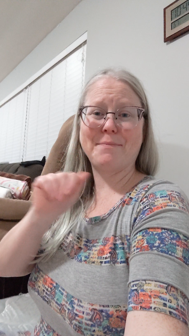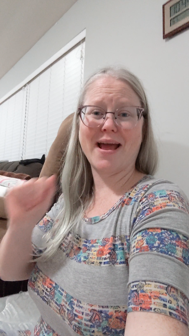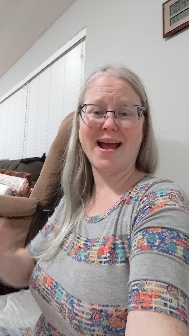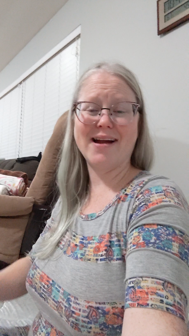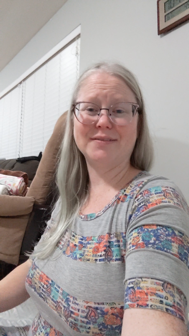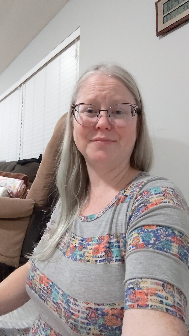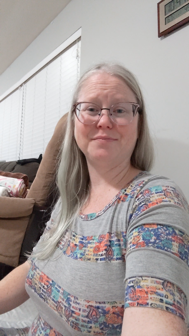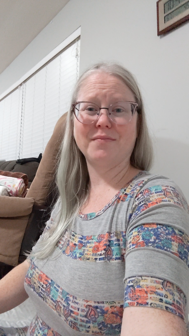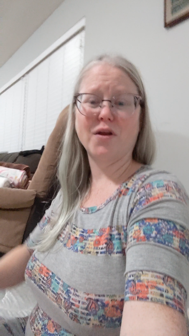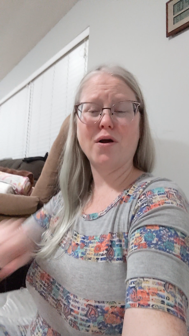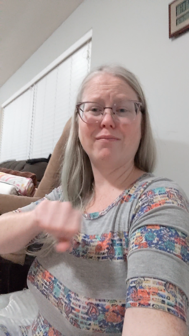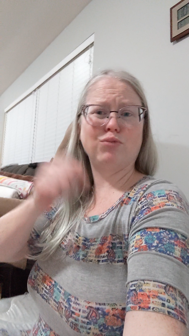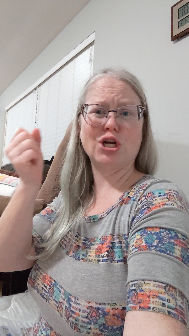break